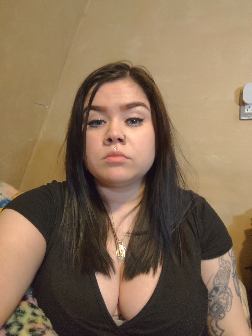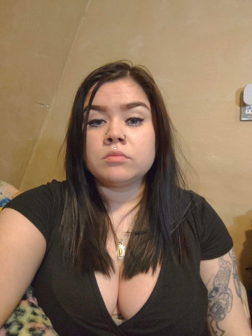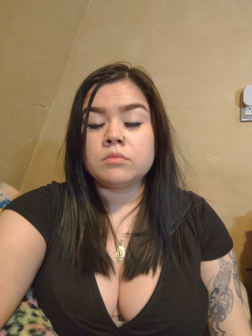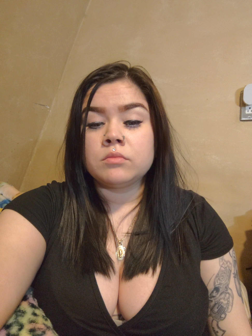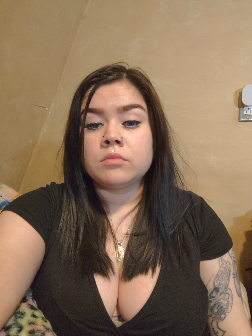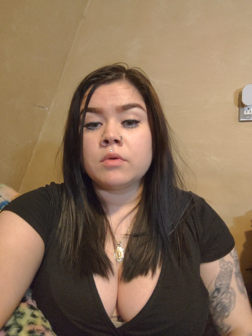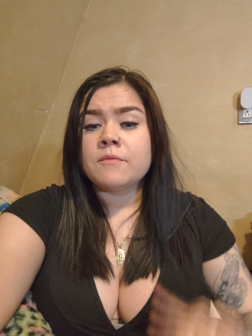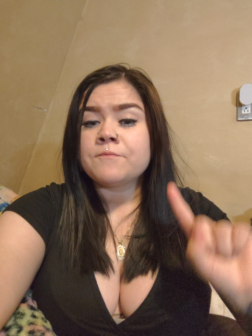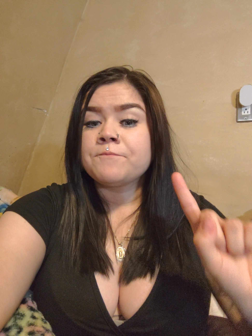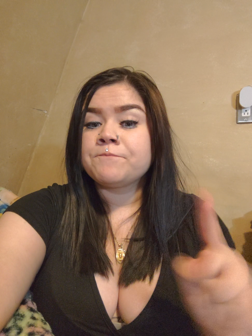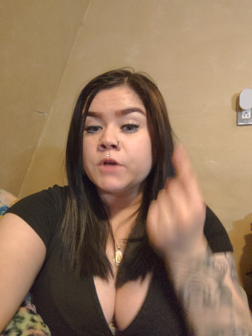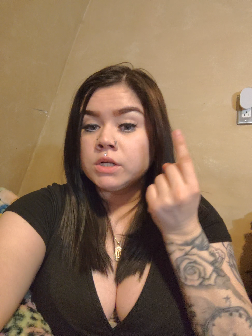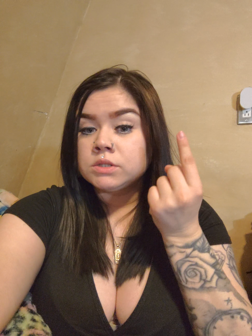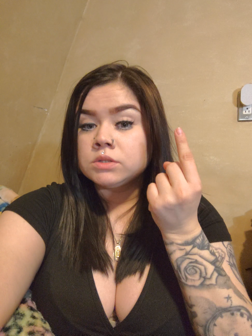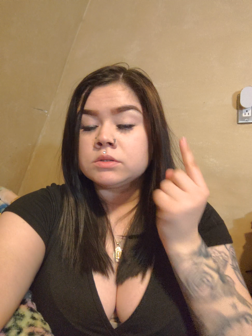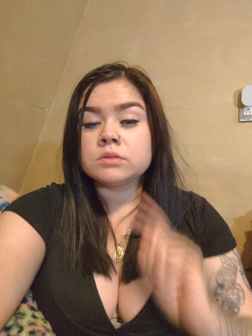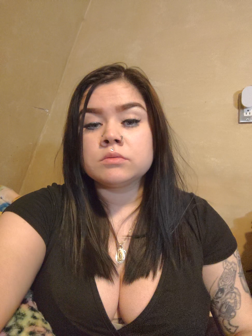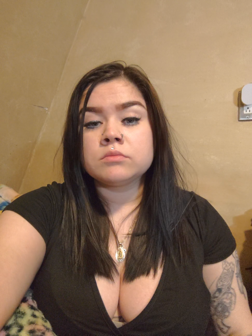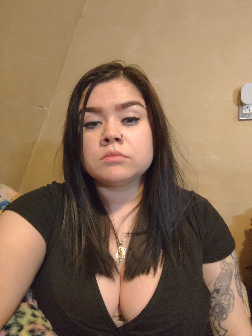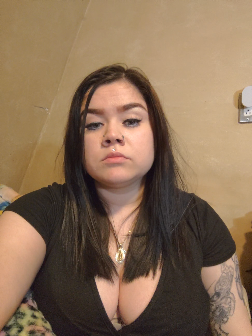first